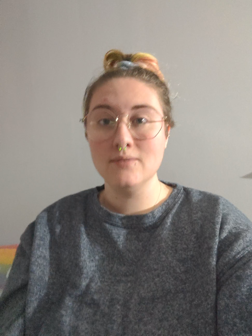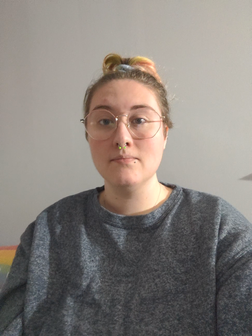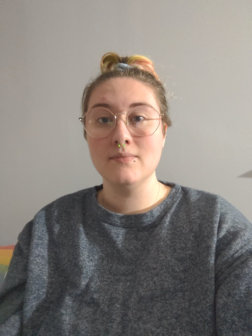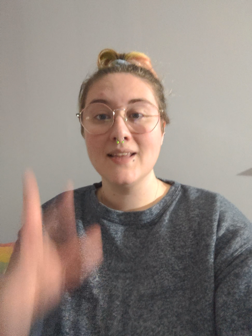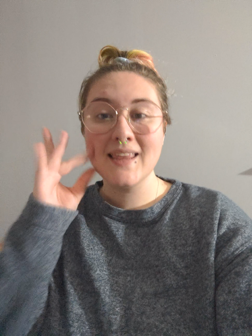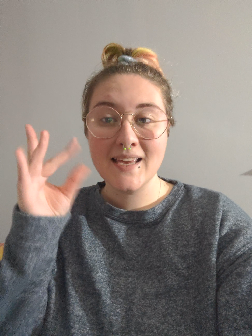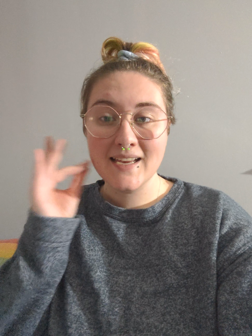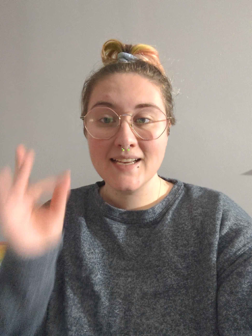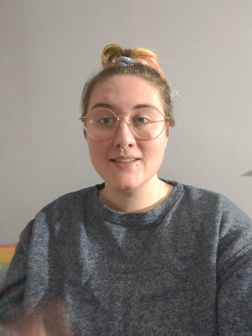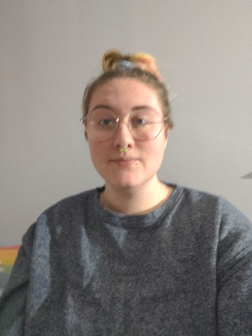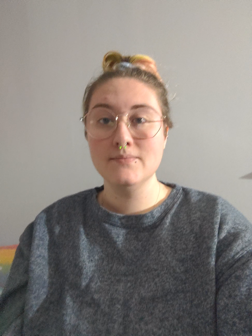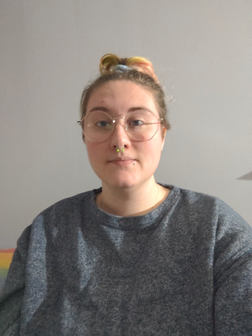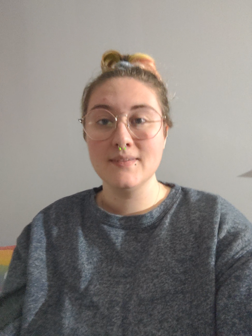kitty